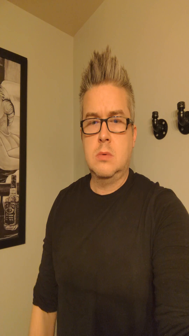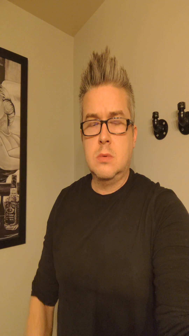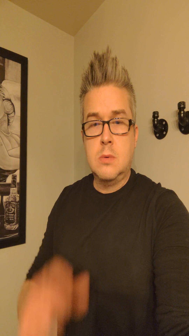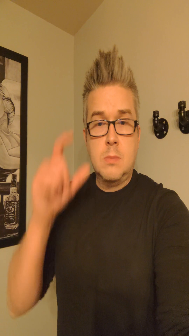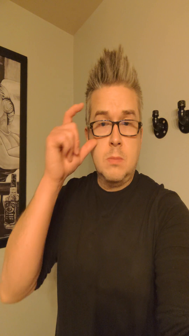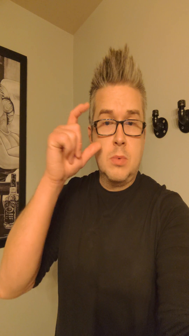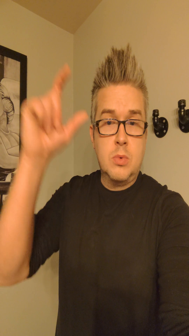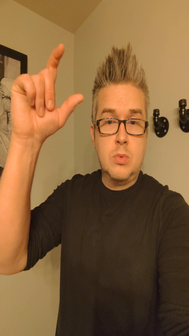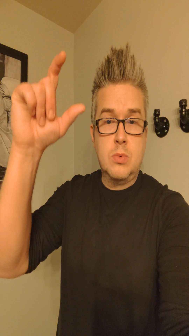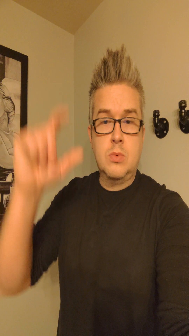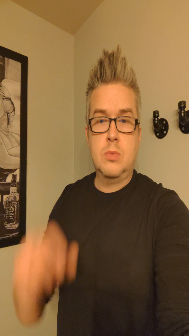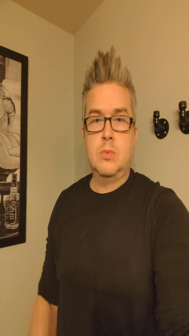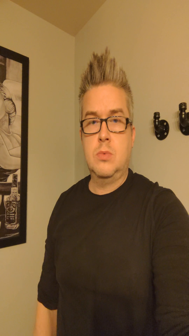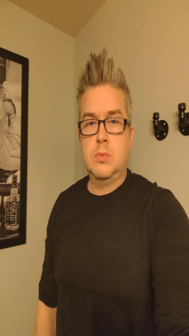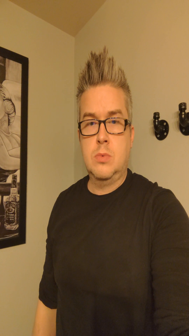moon